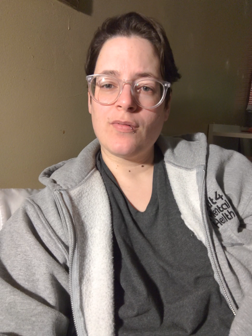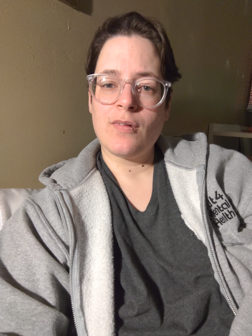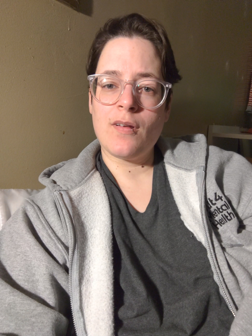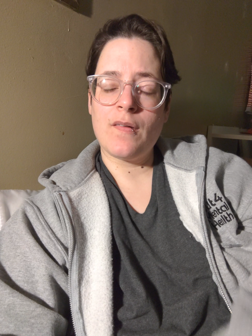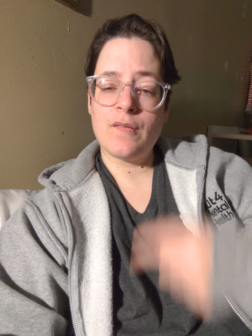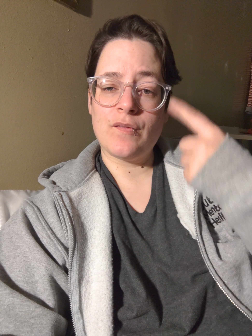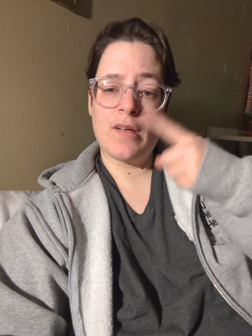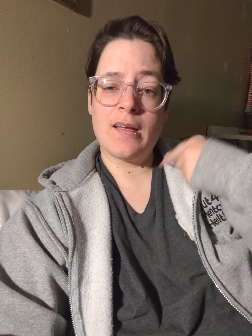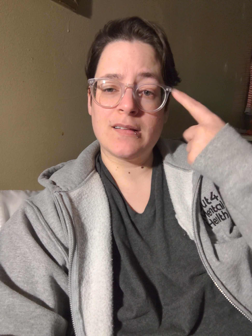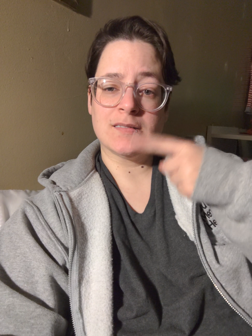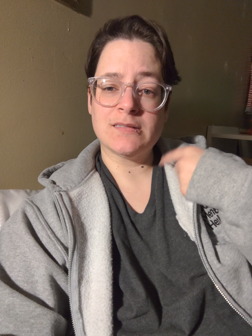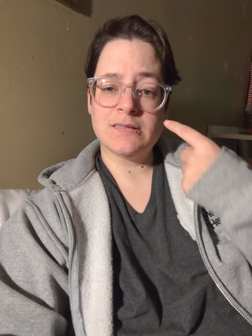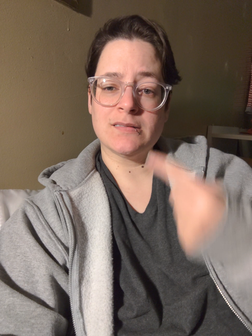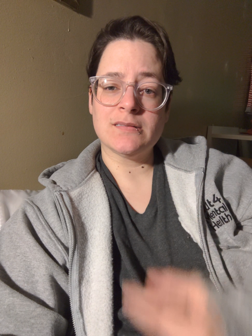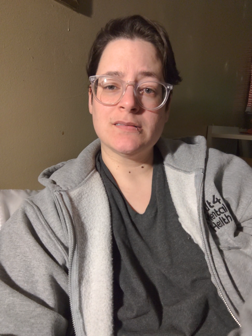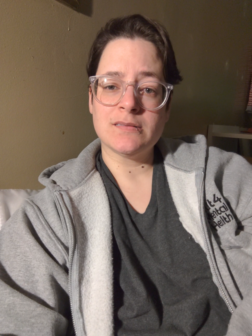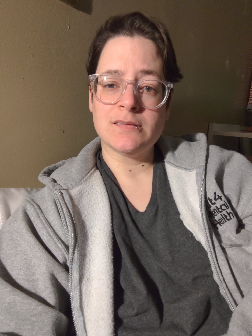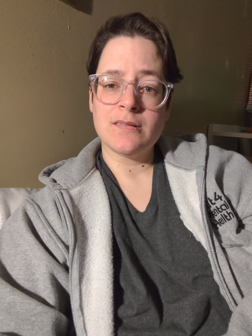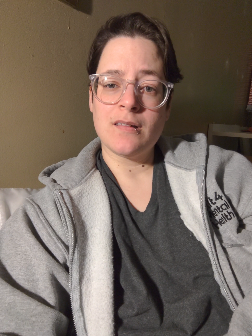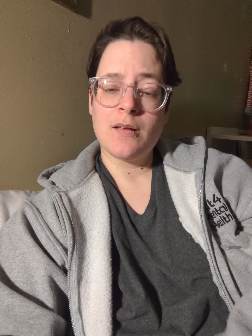face